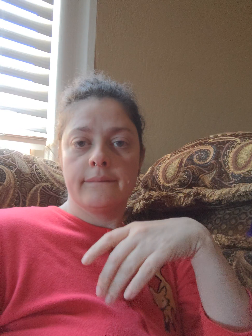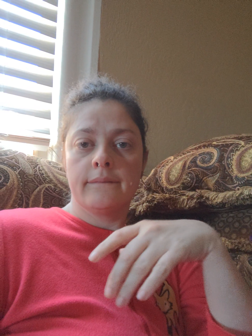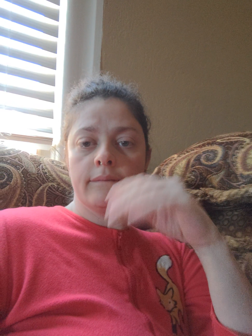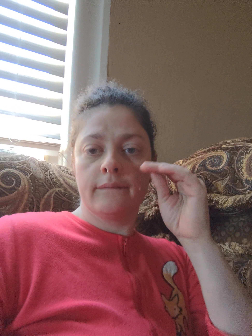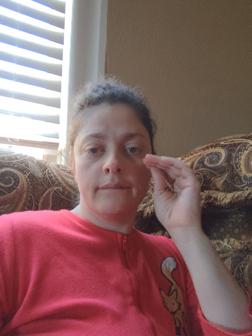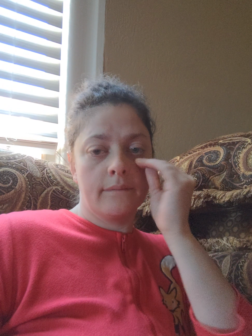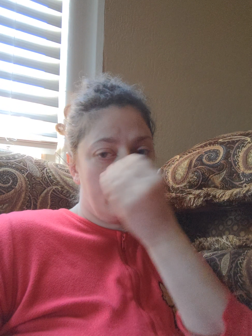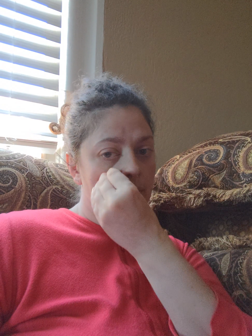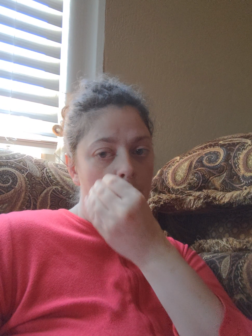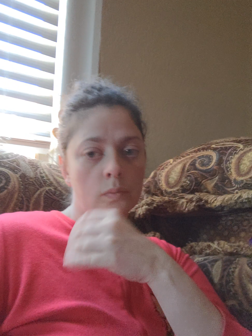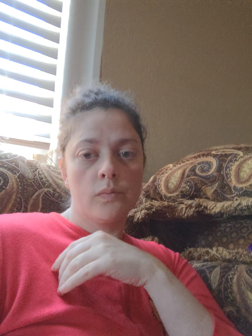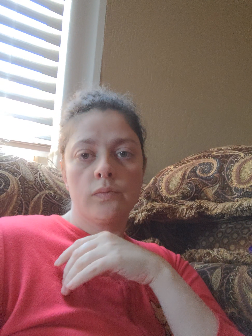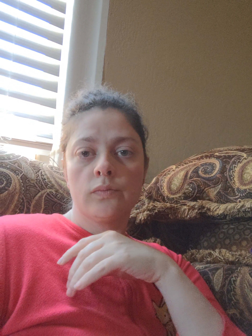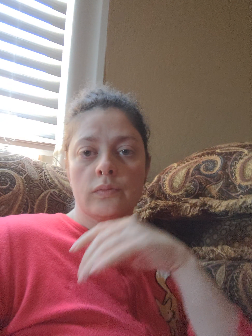flower